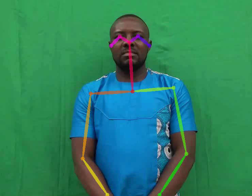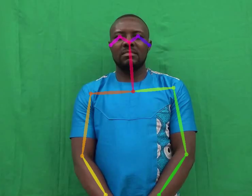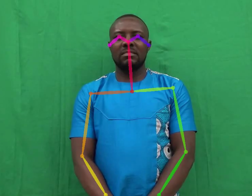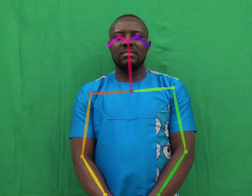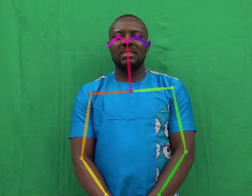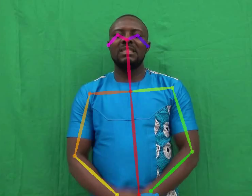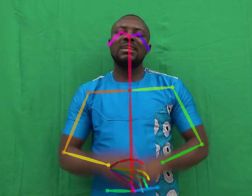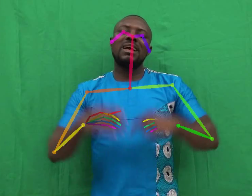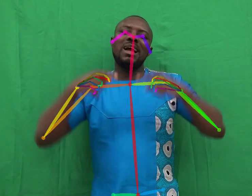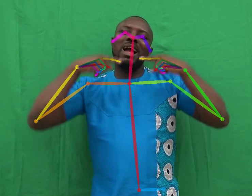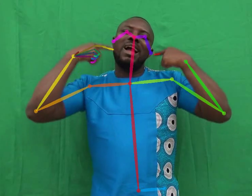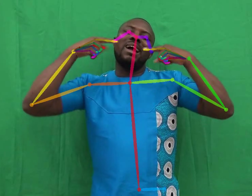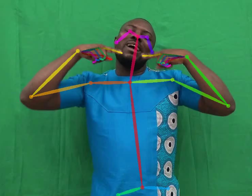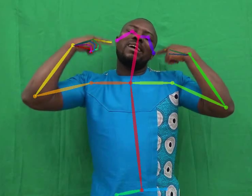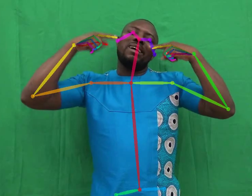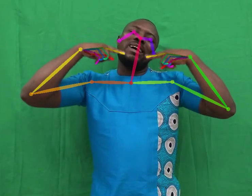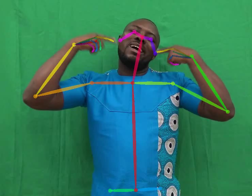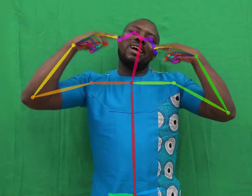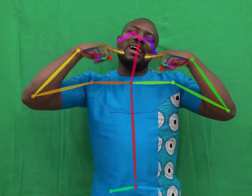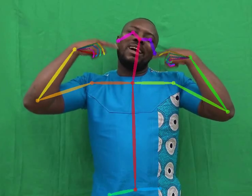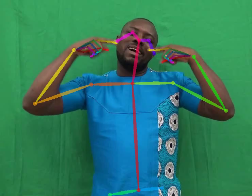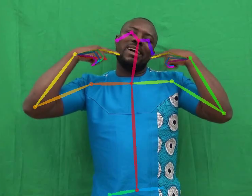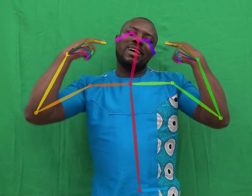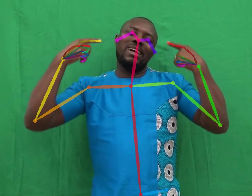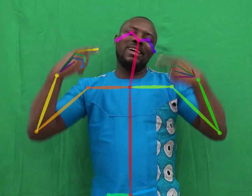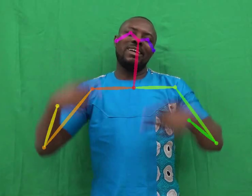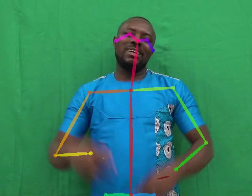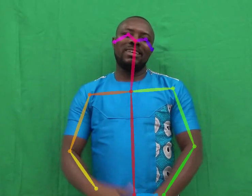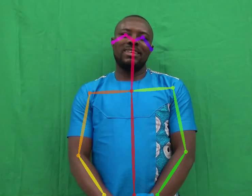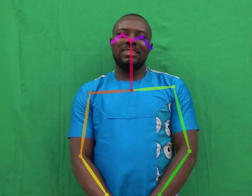laugh